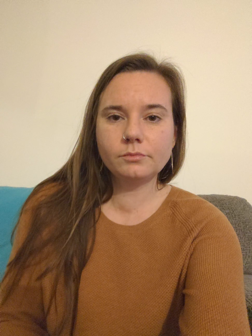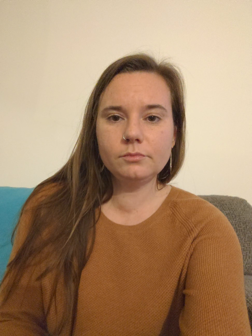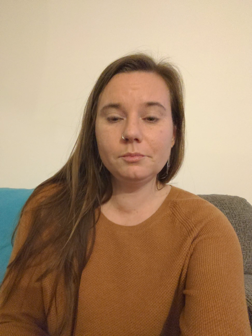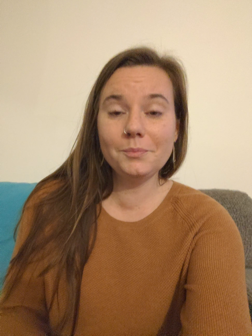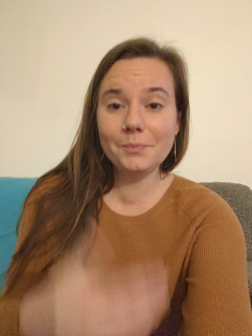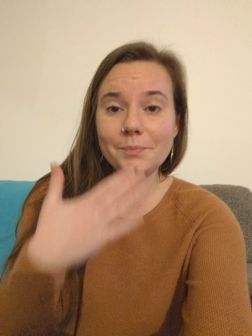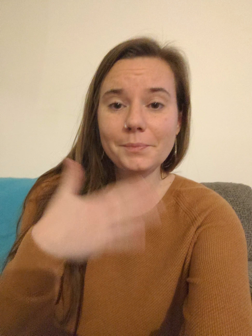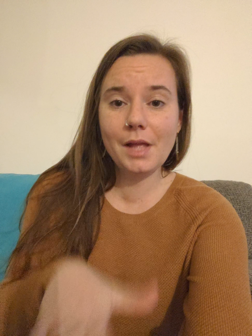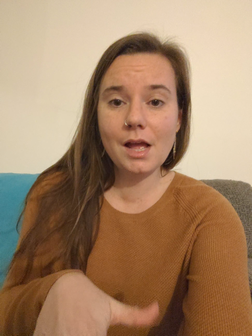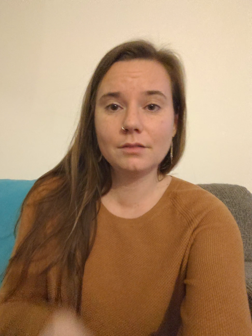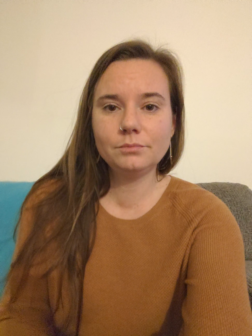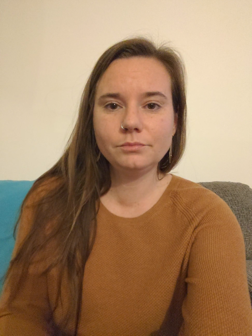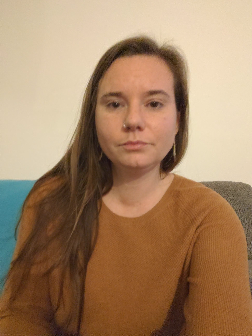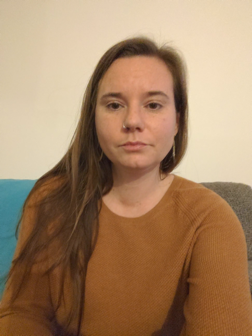bad